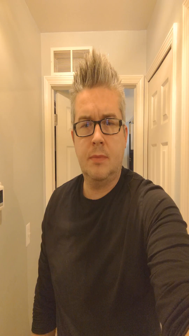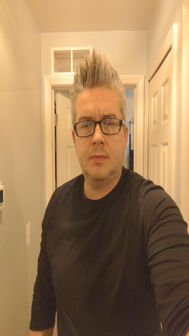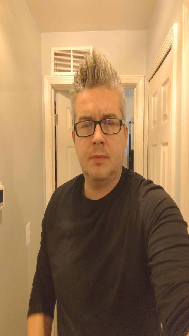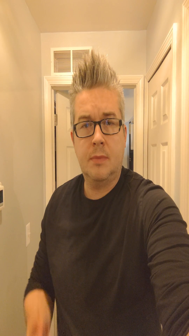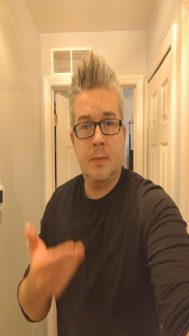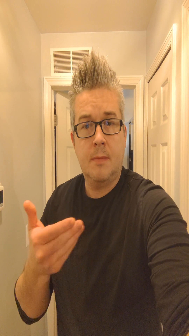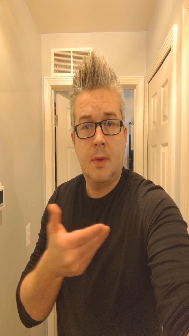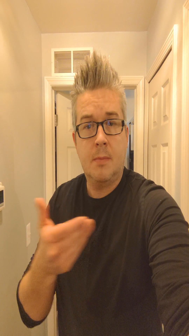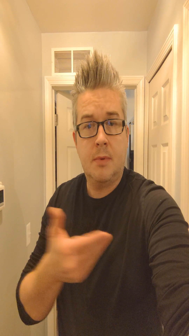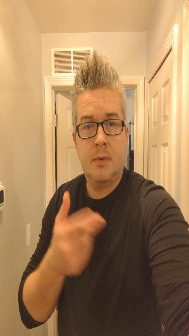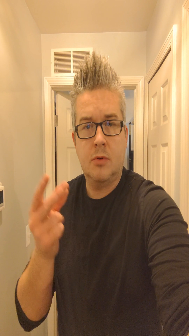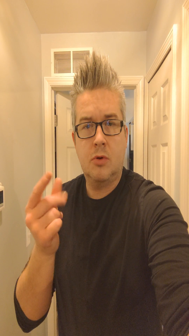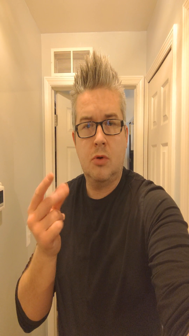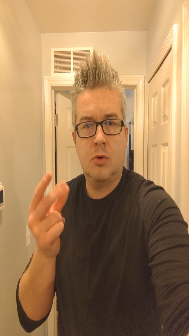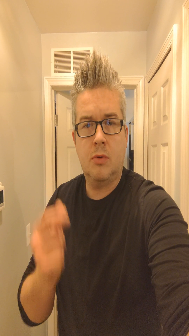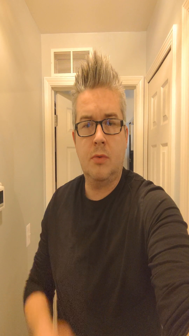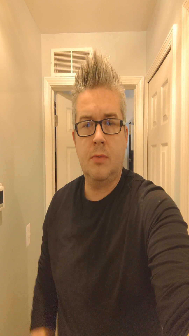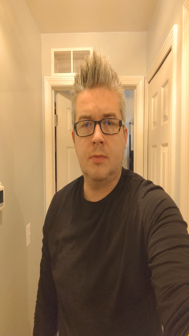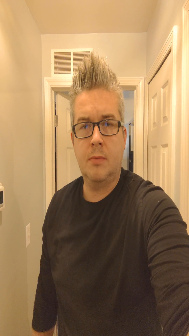puppy